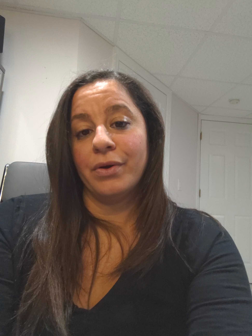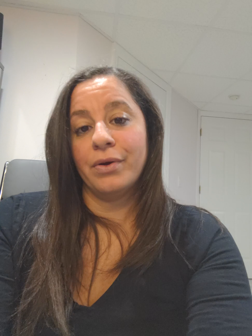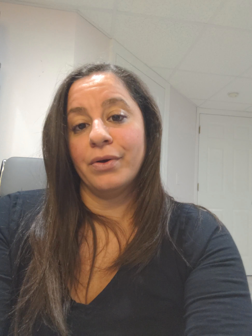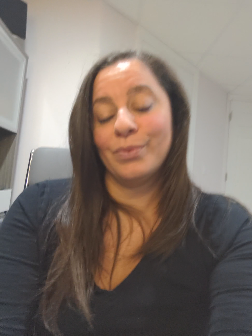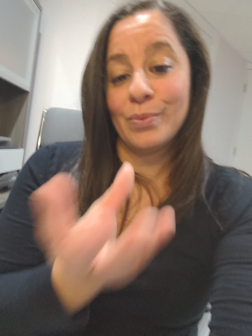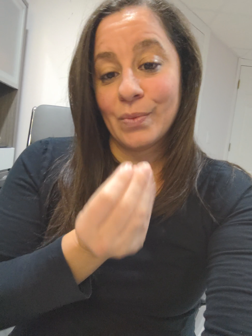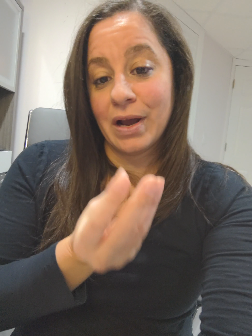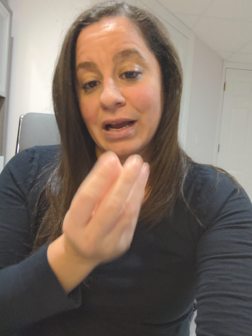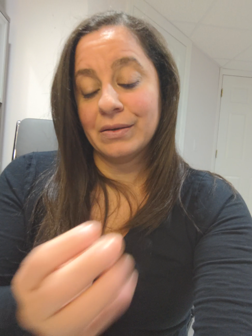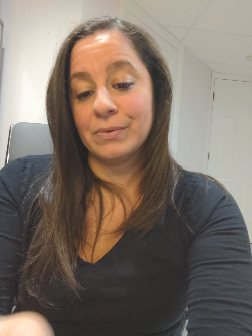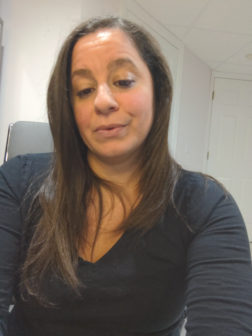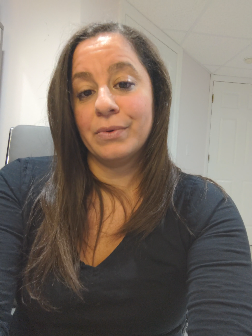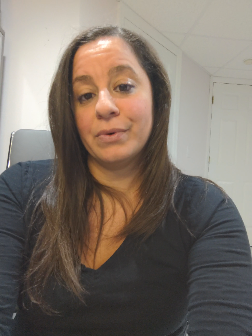wet